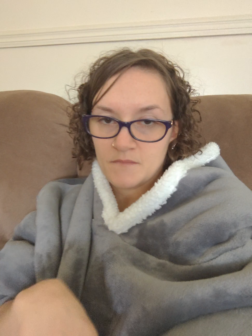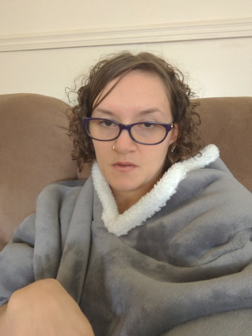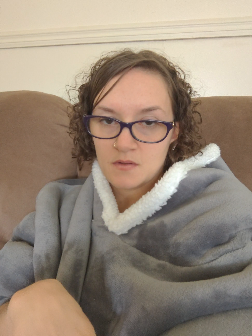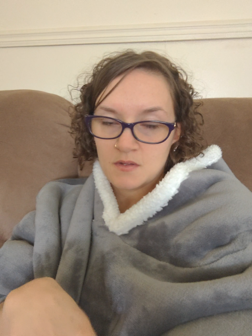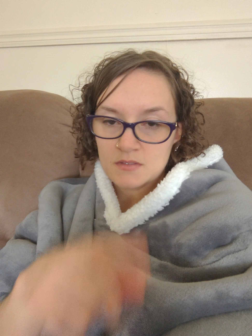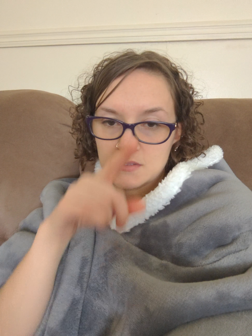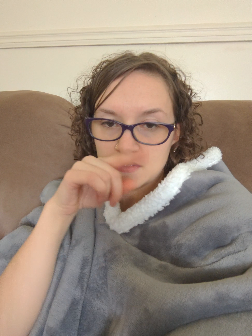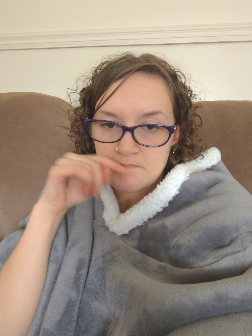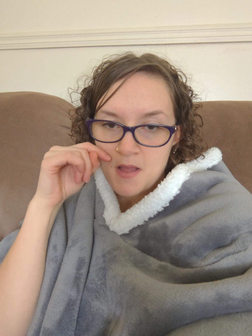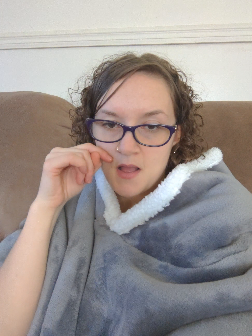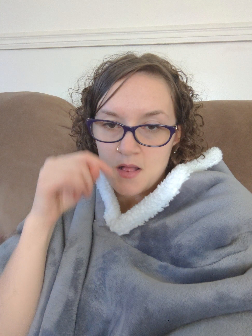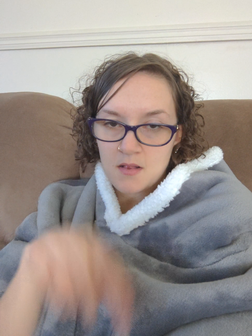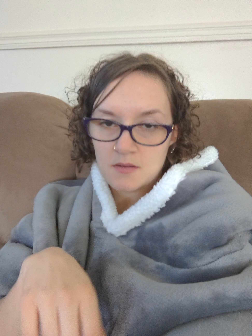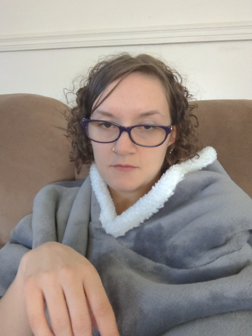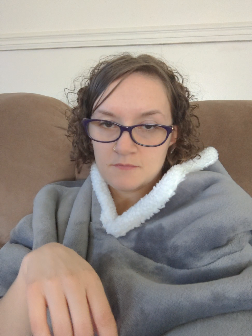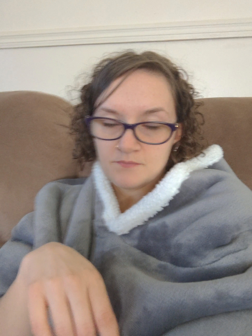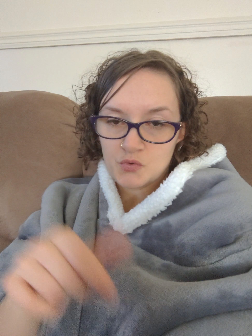smile